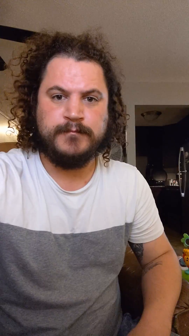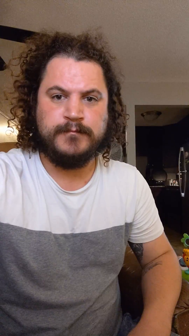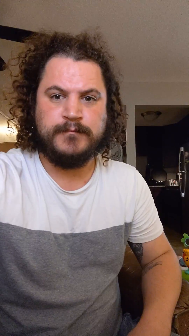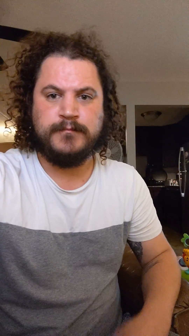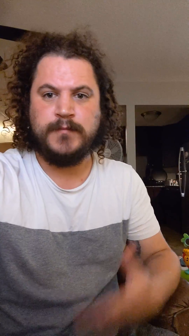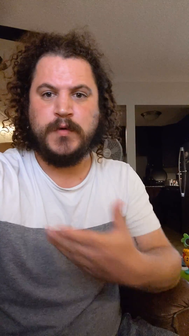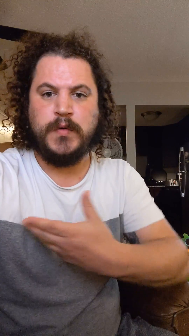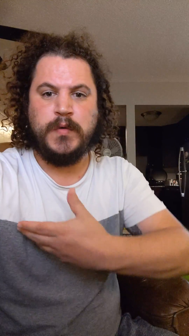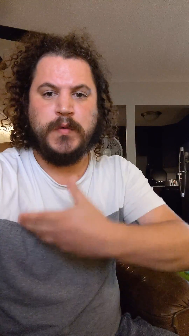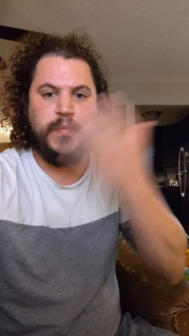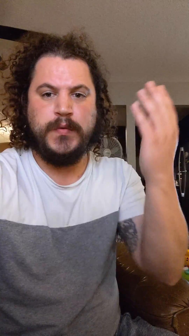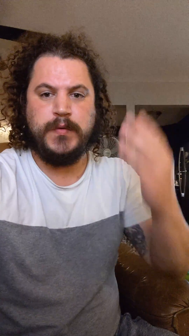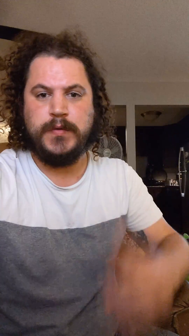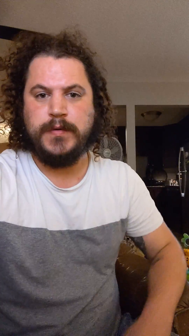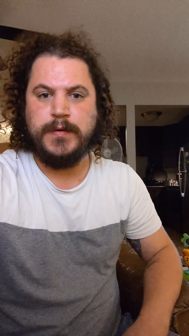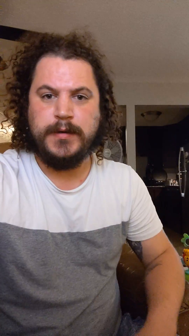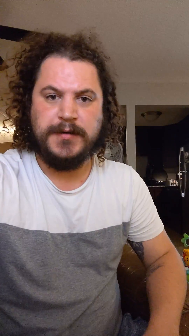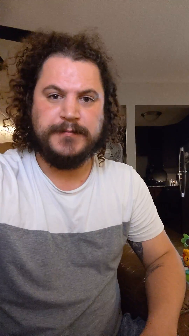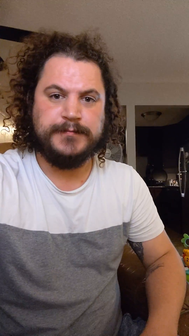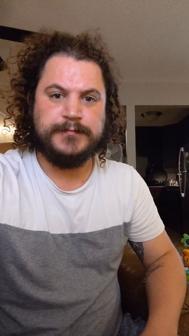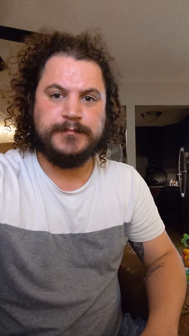all gone